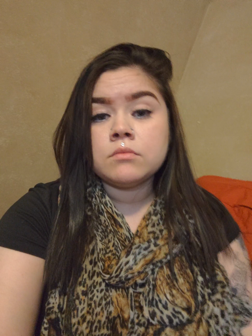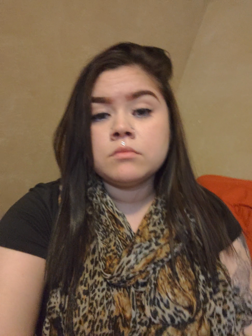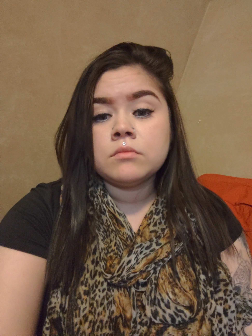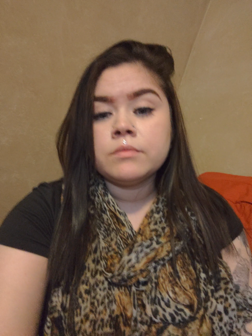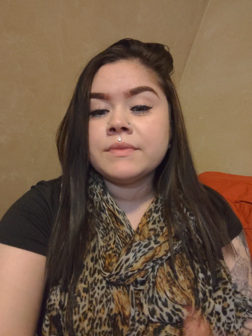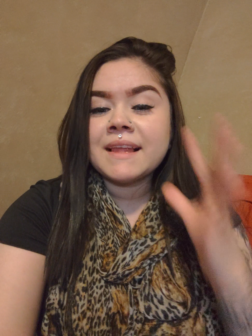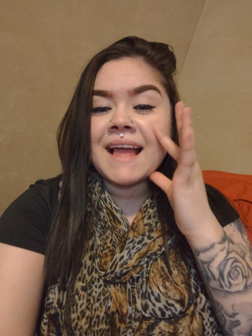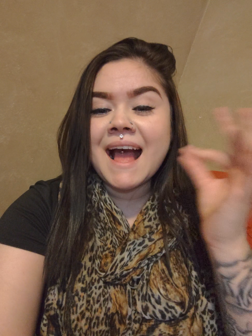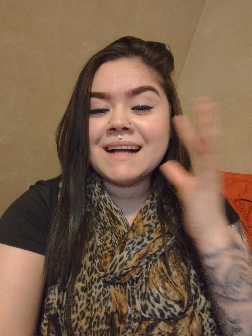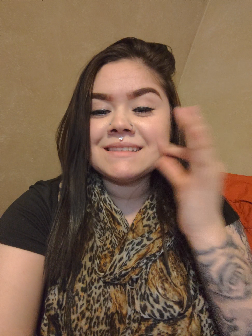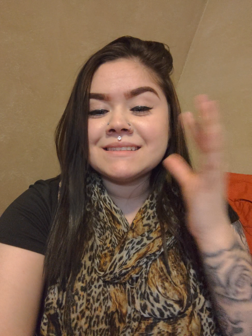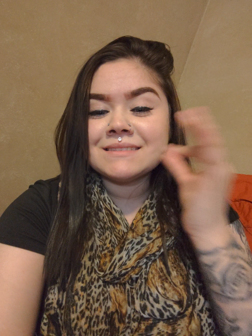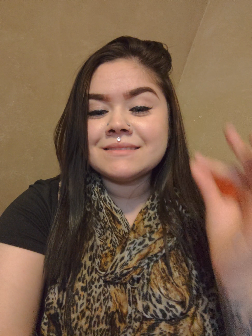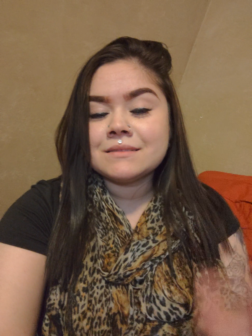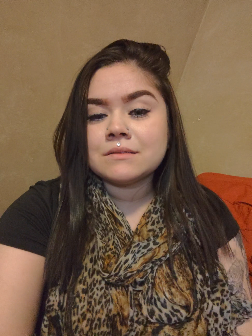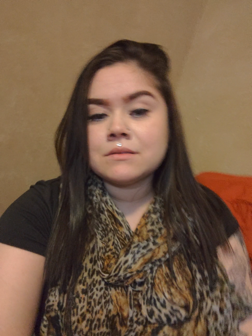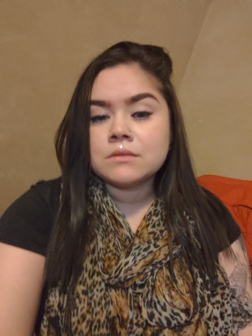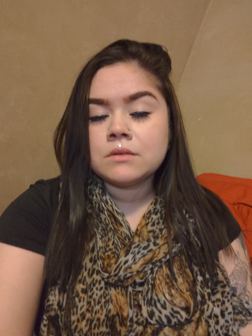cat